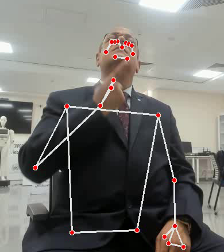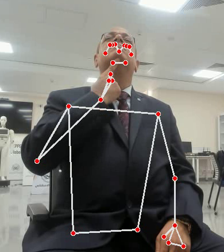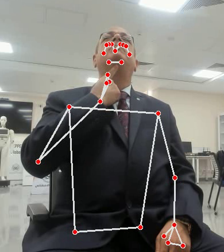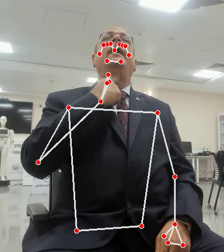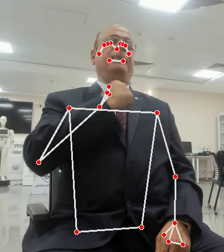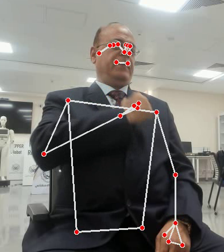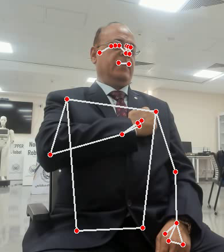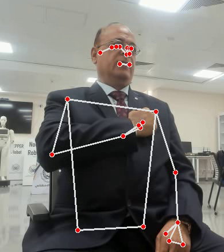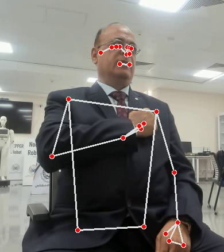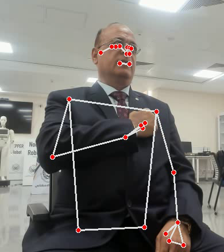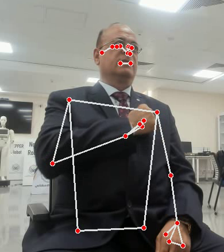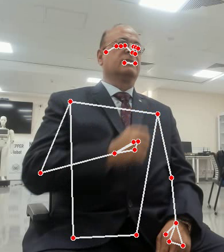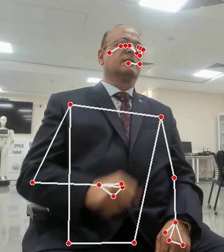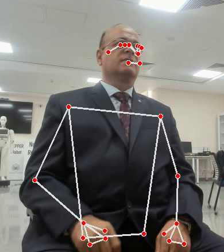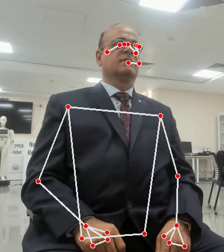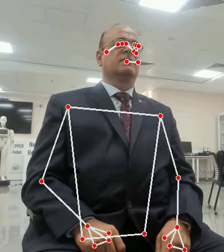bhab